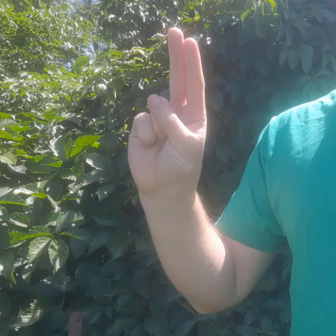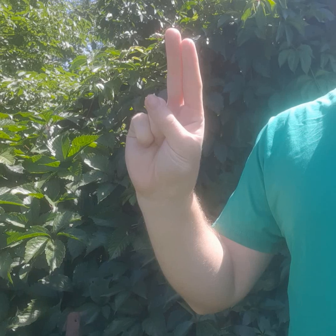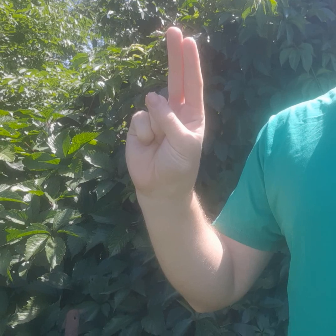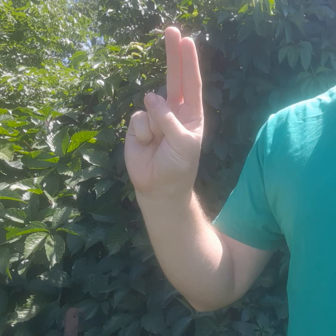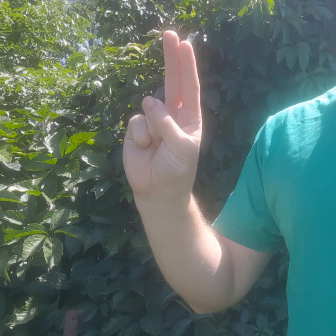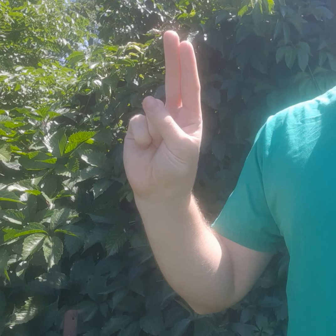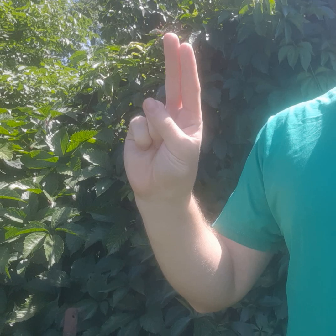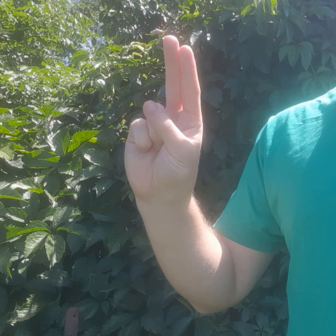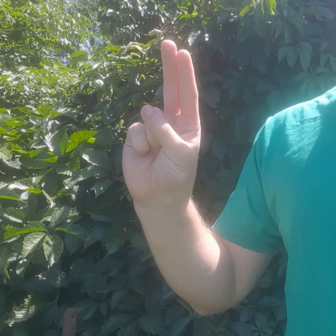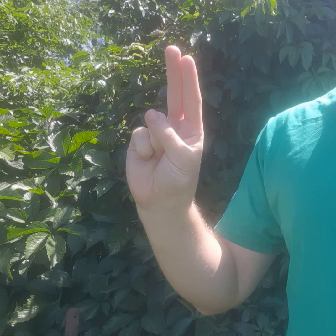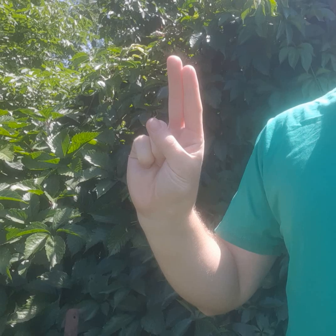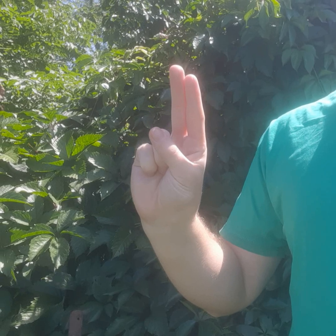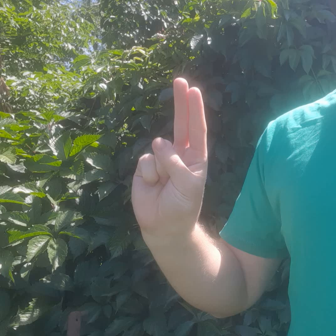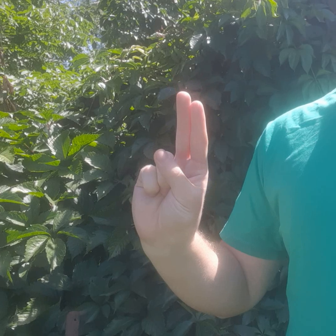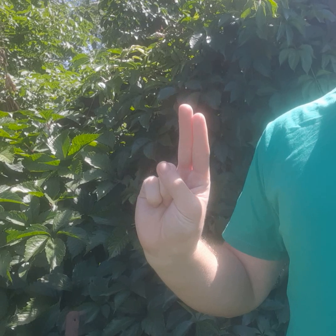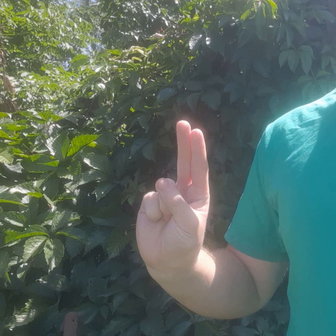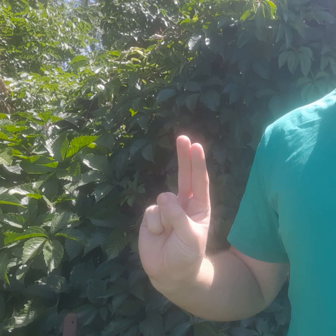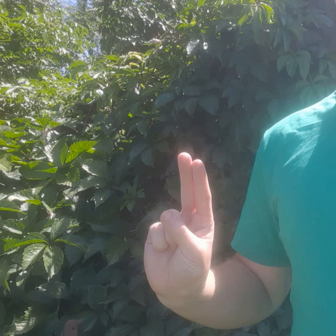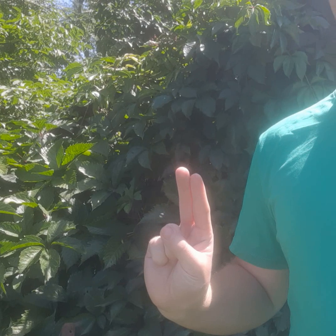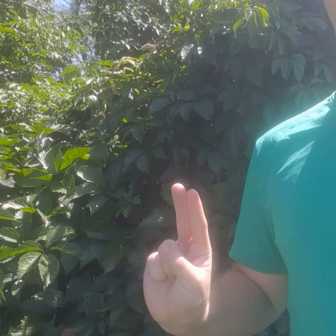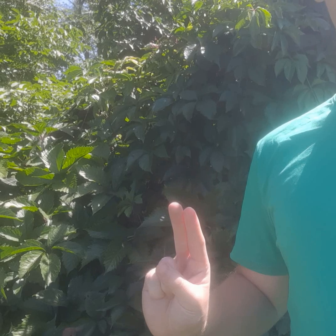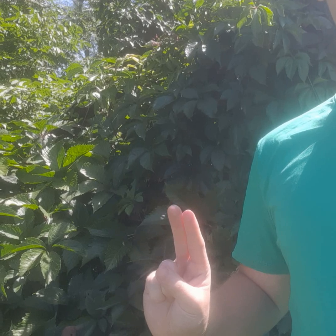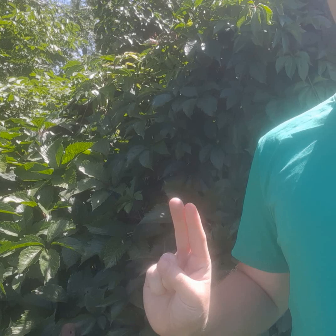Ц